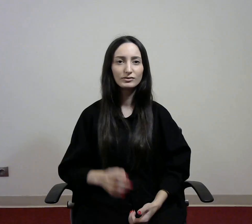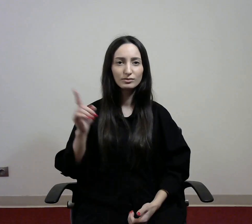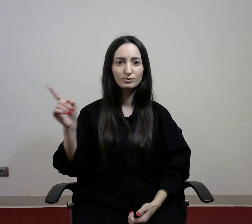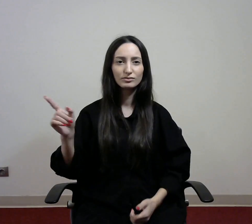O